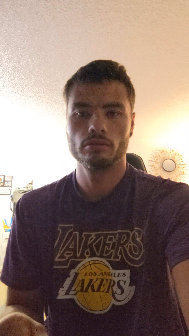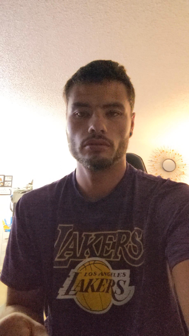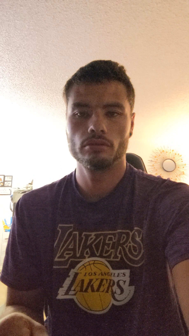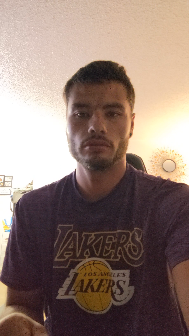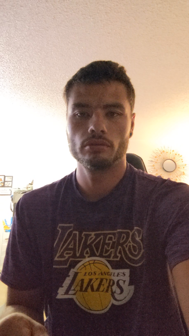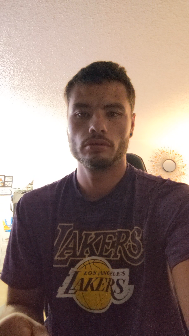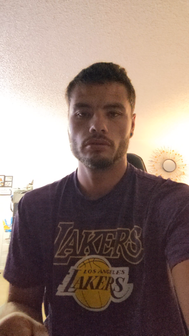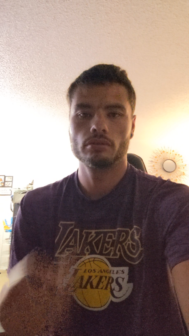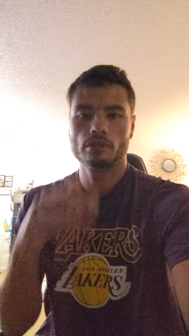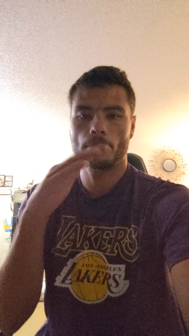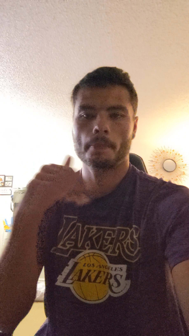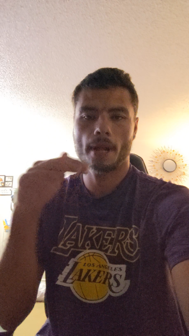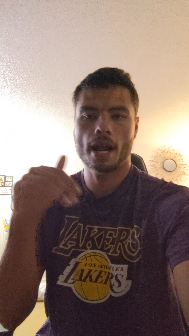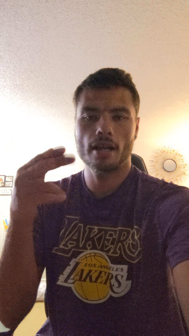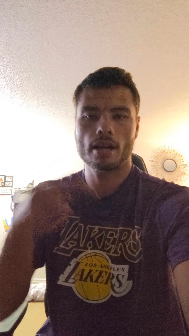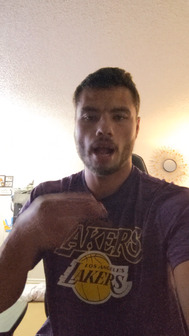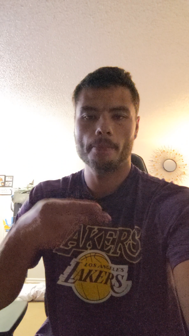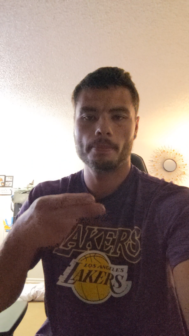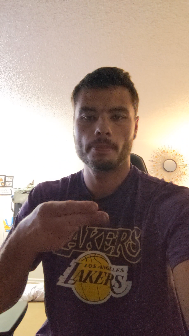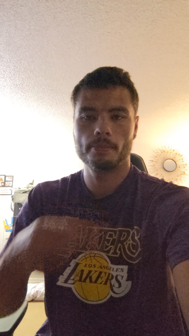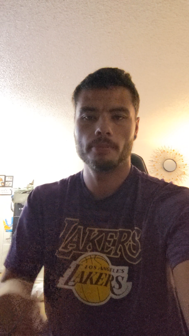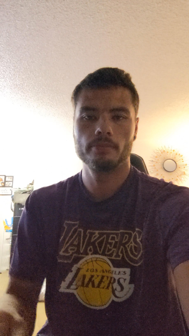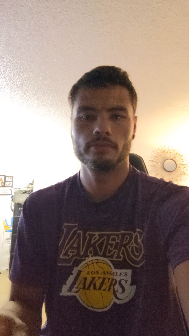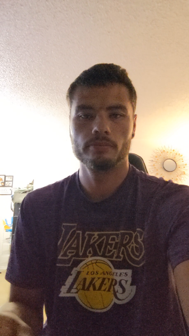pet's name